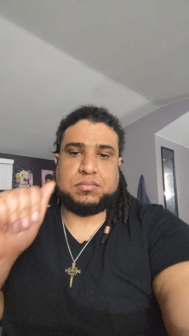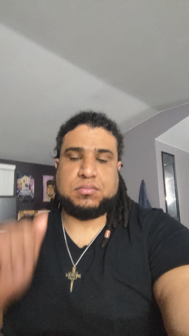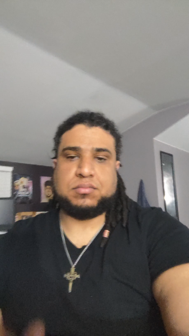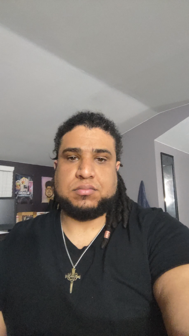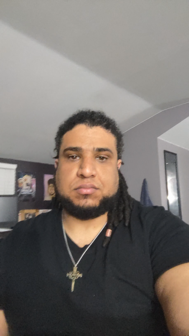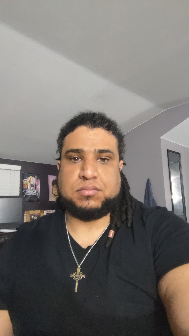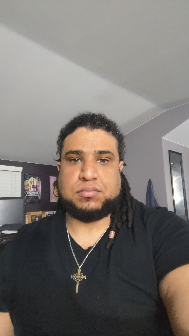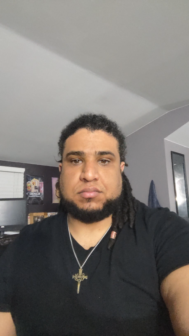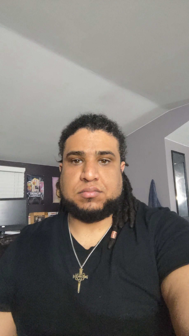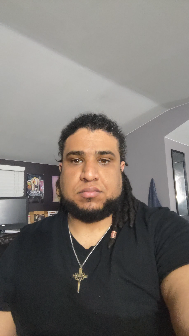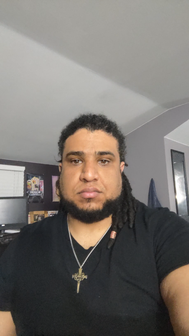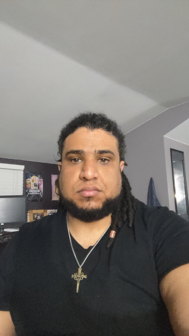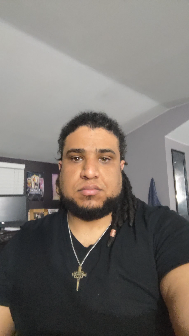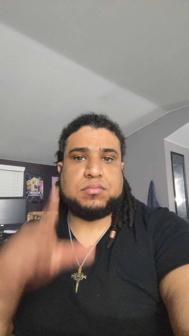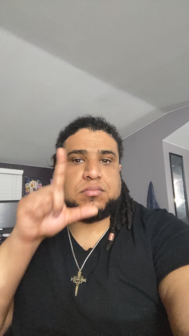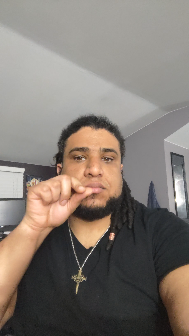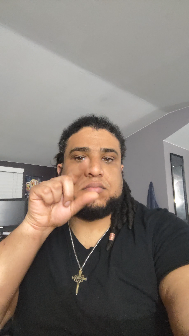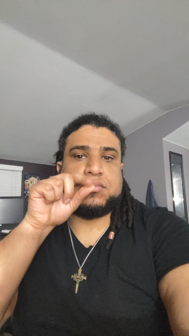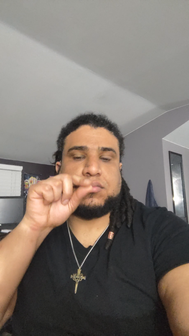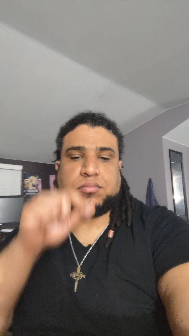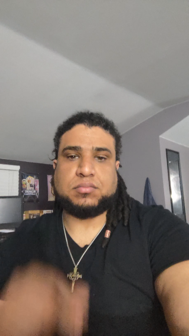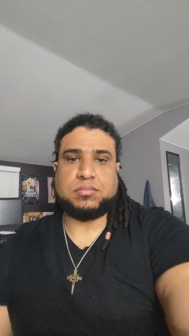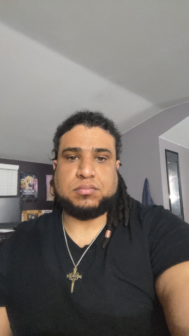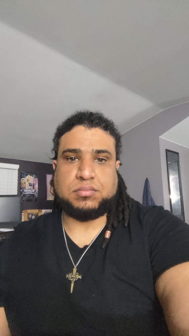chicken